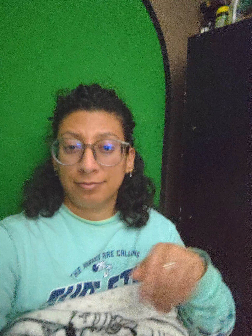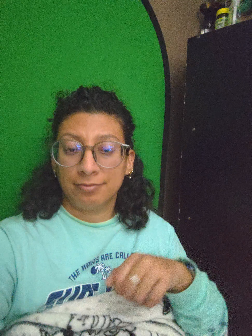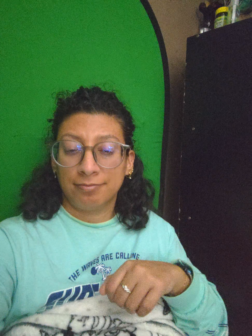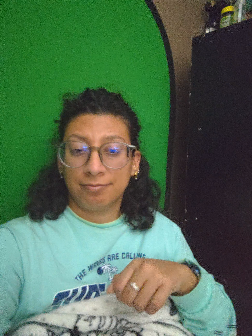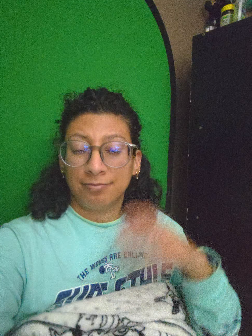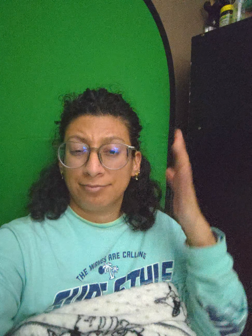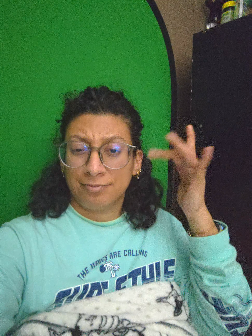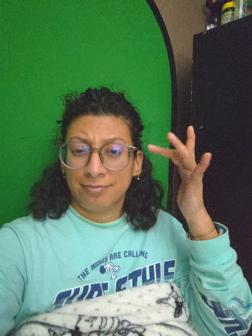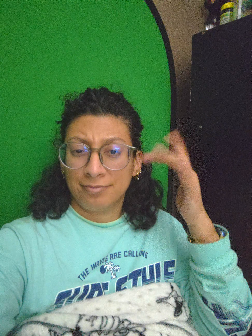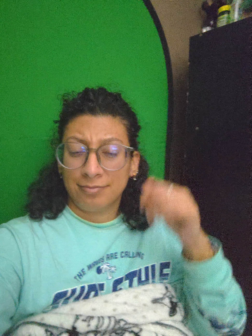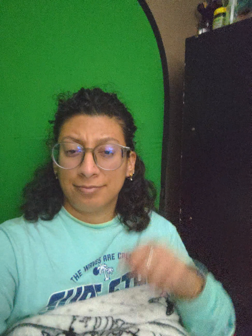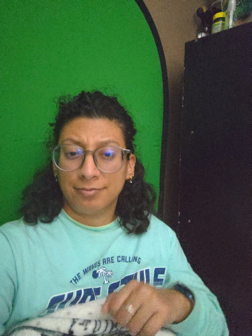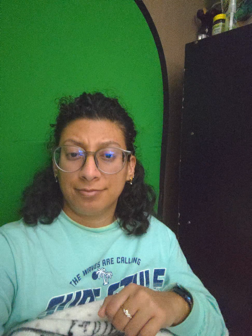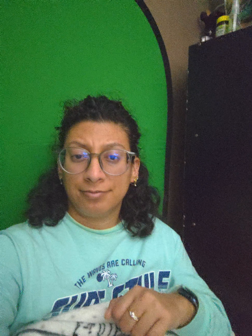why